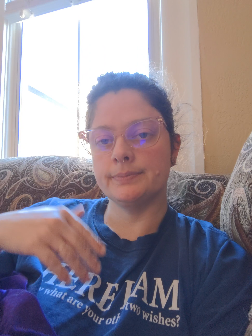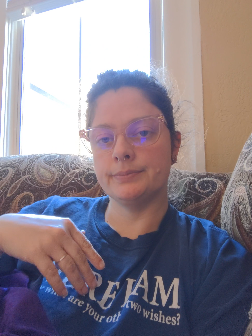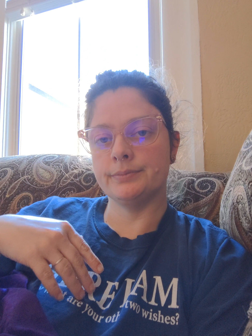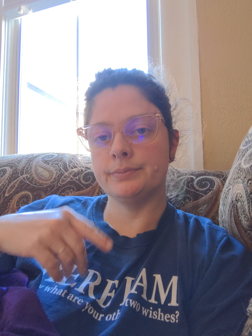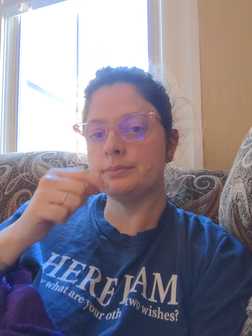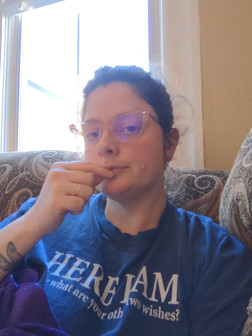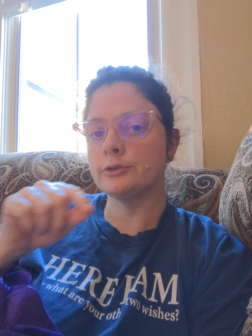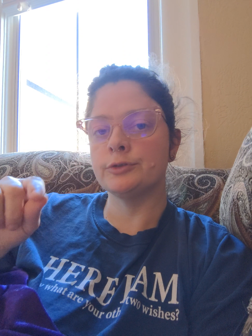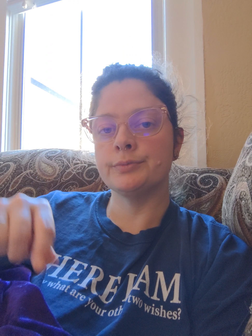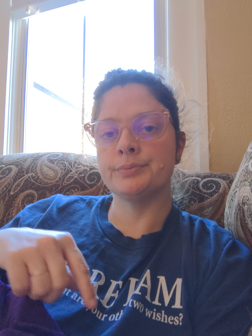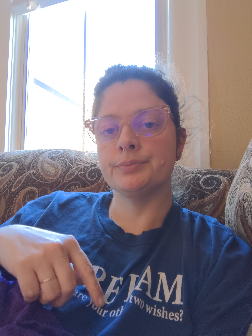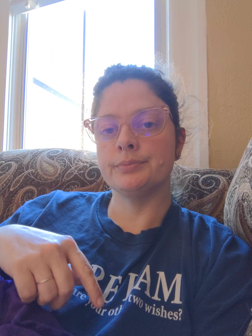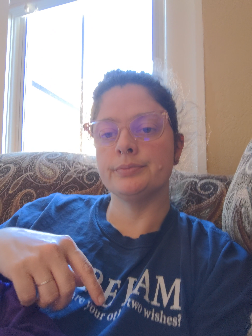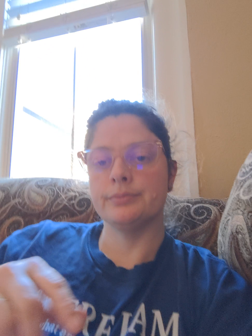pencil